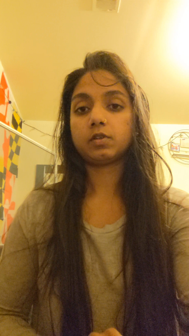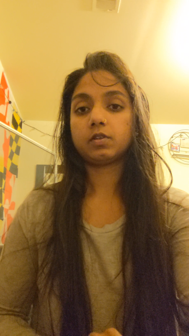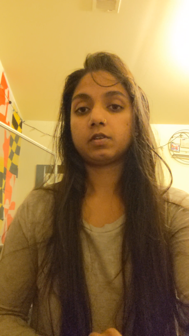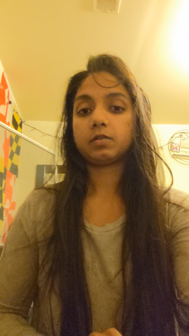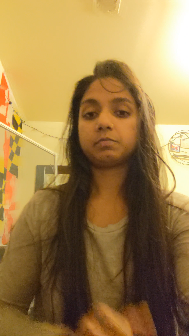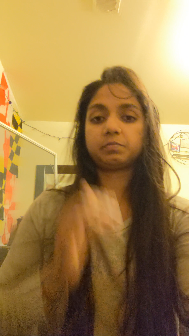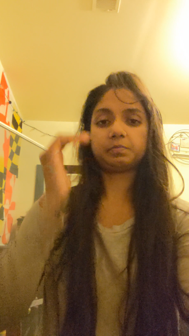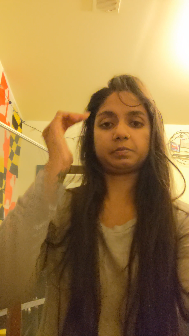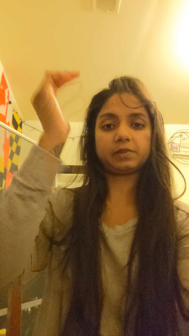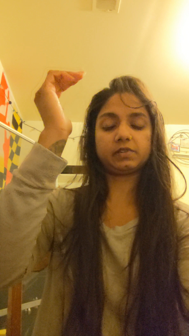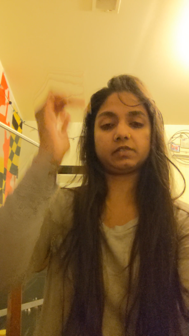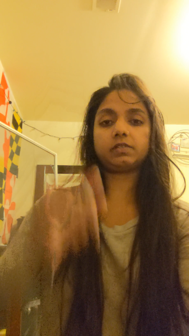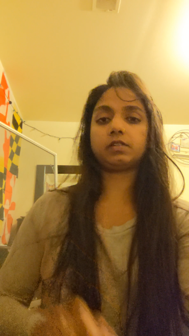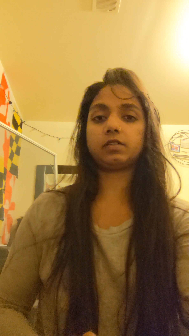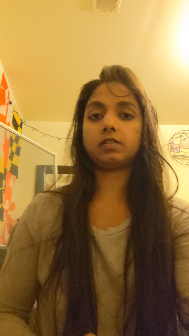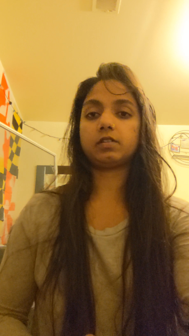big